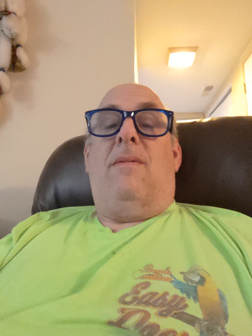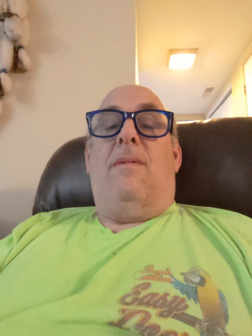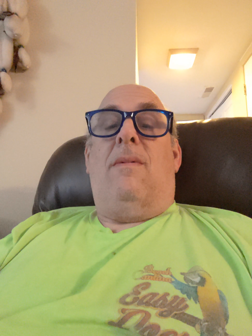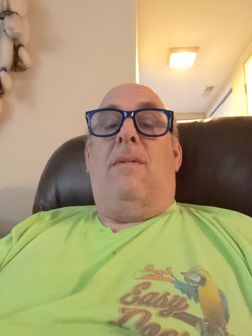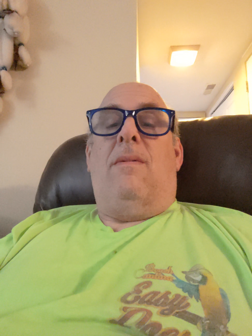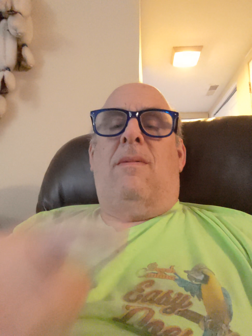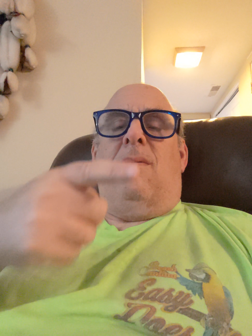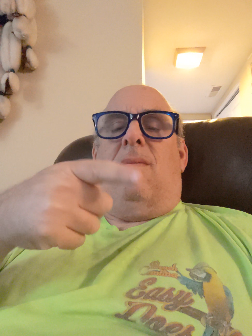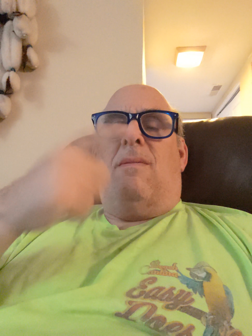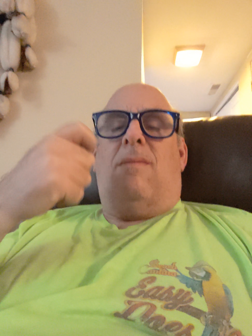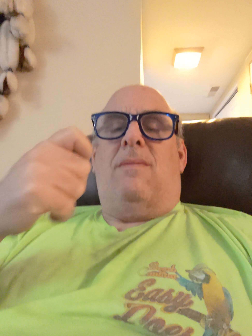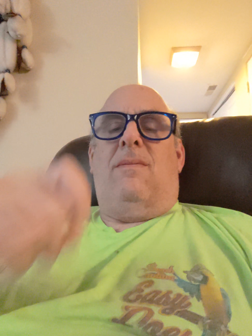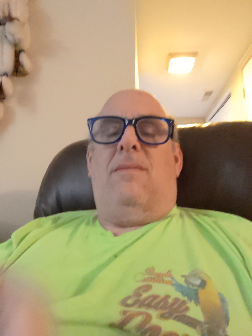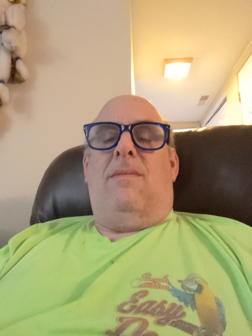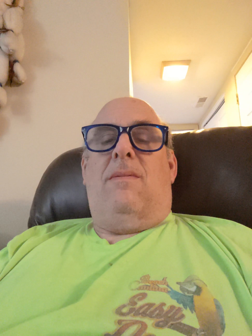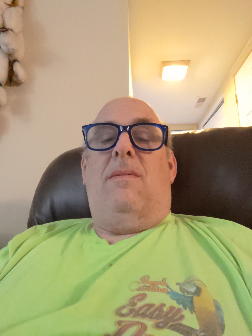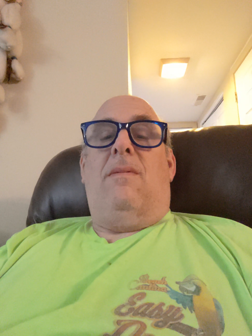fast